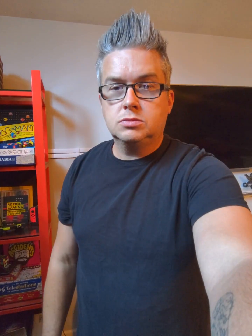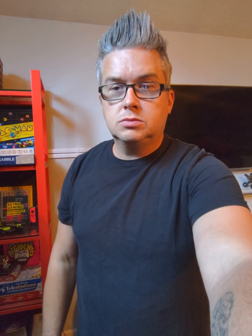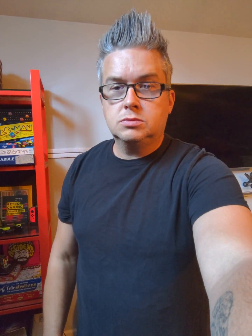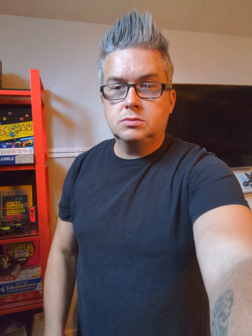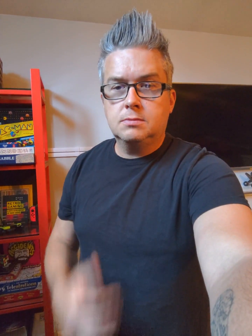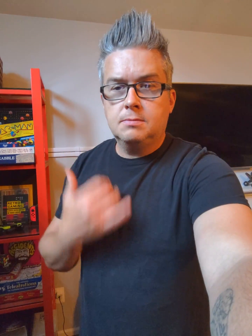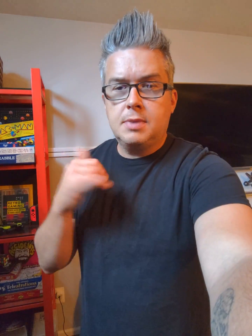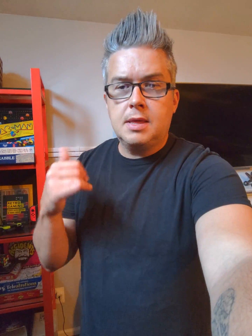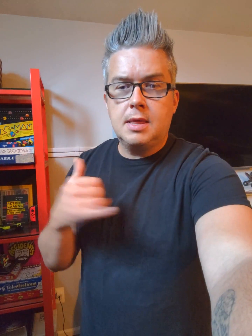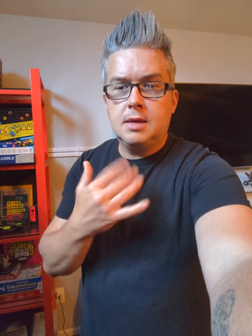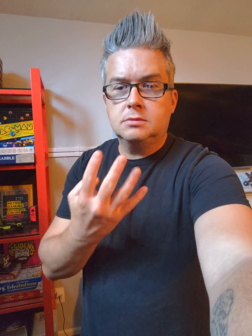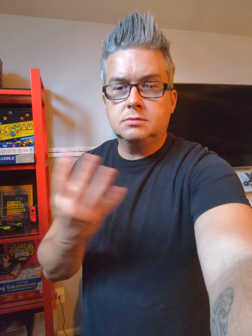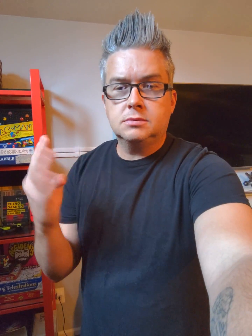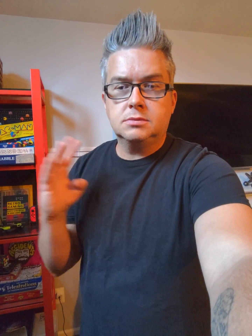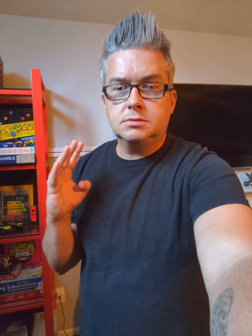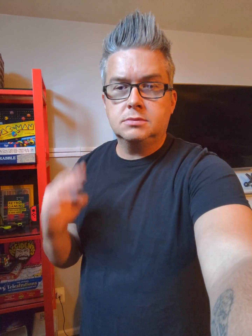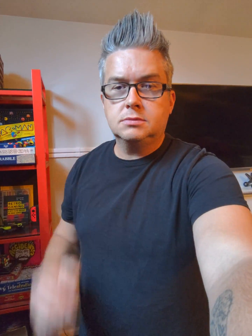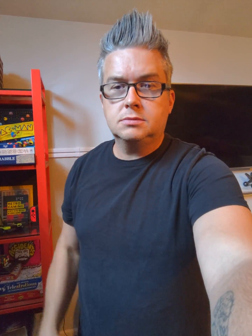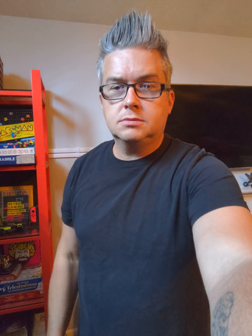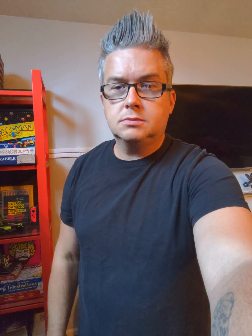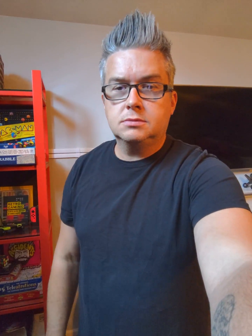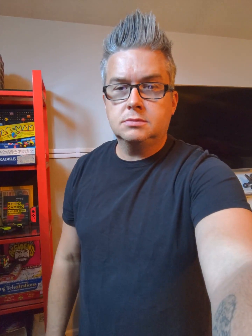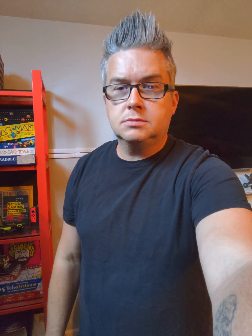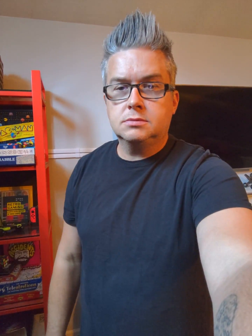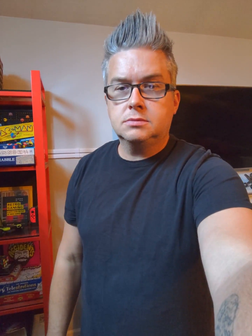playpen